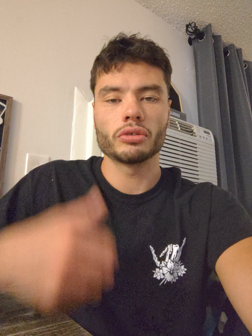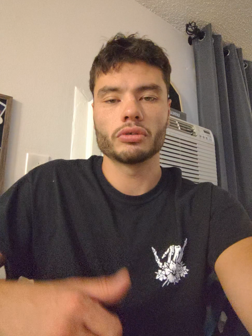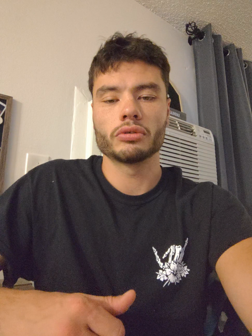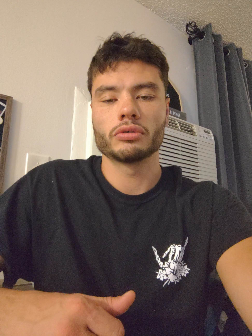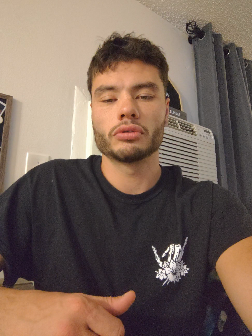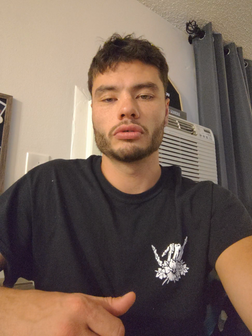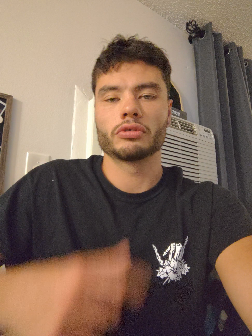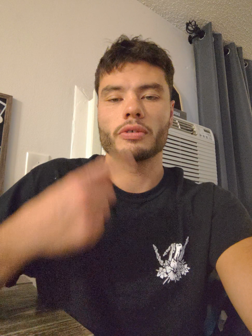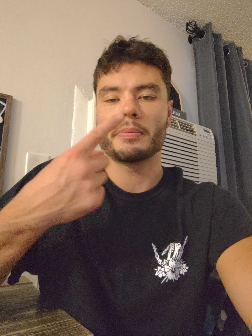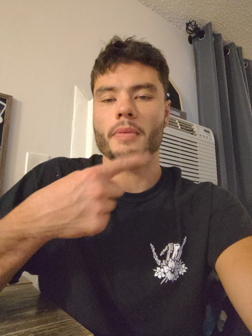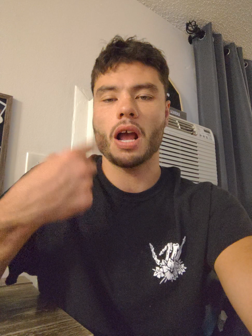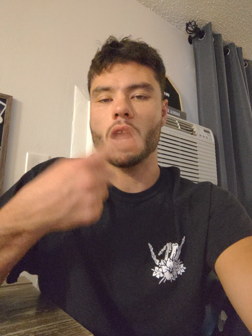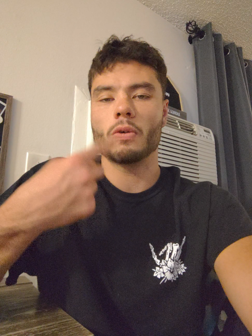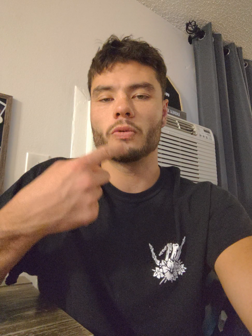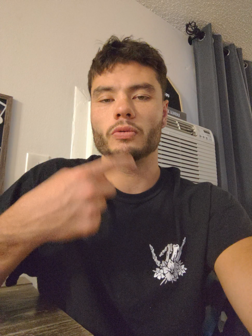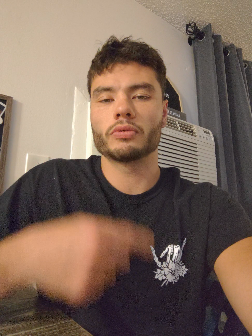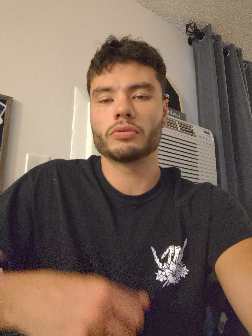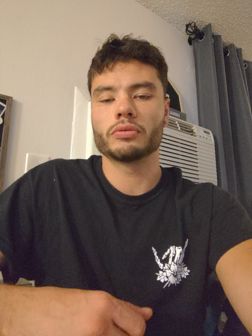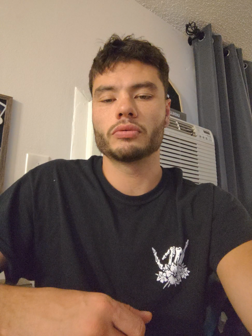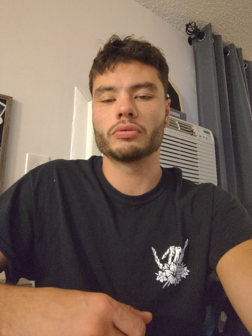mouth